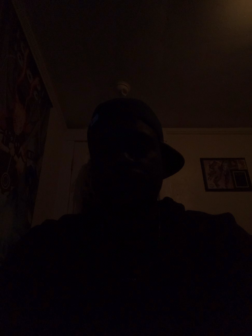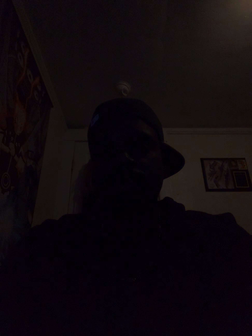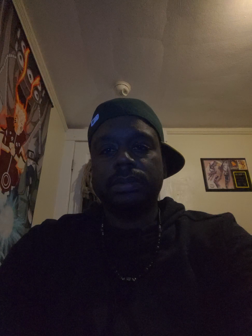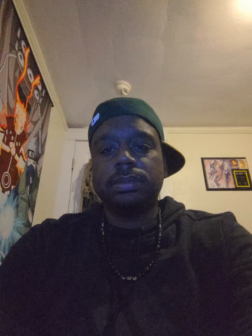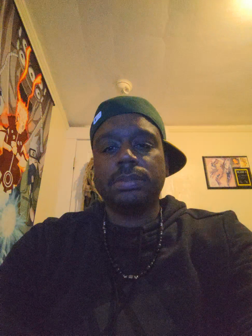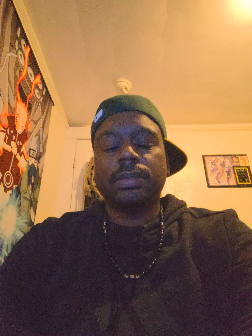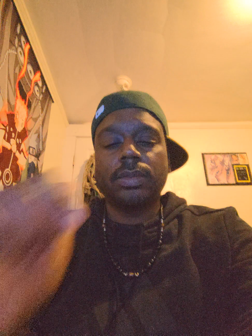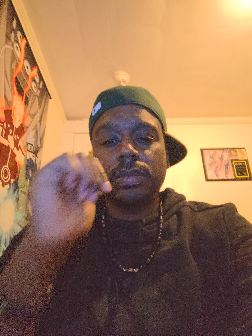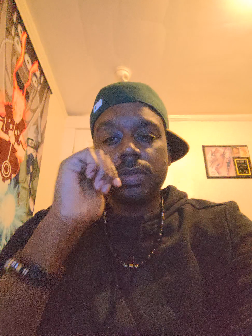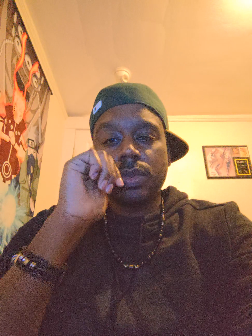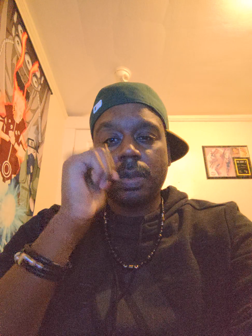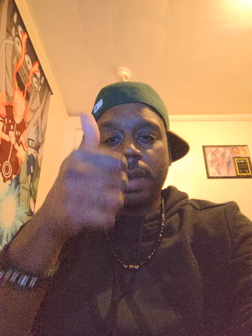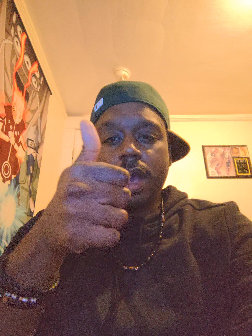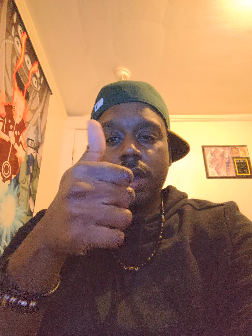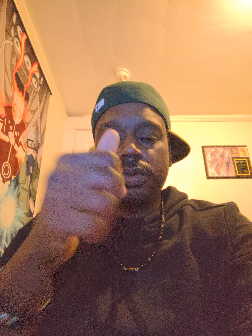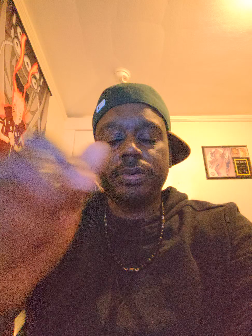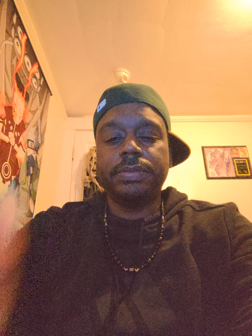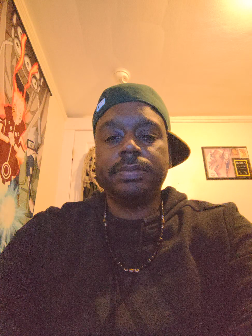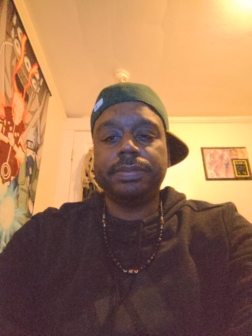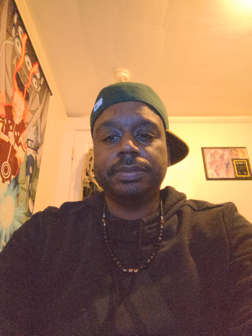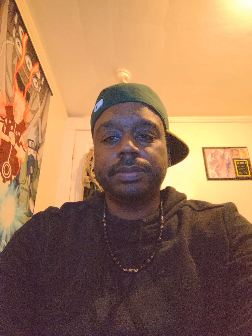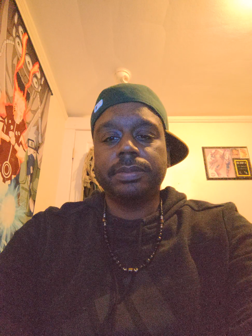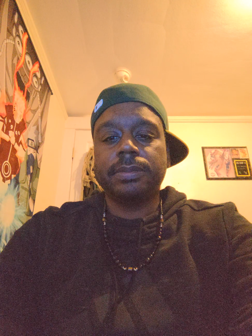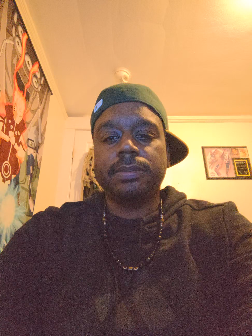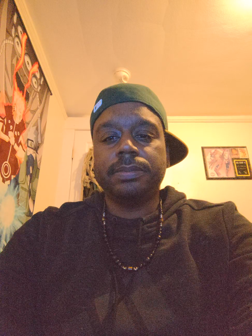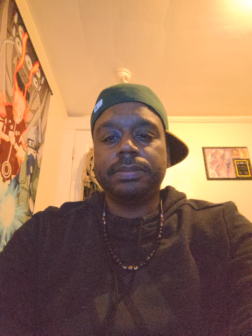tomorrow